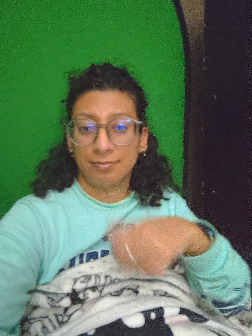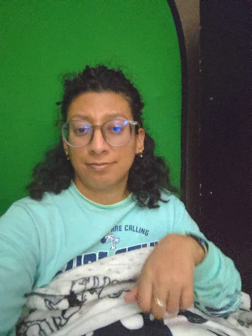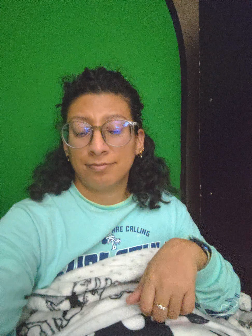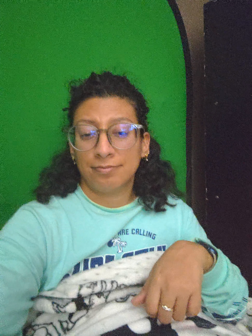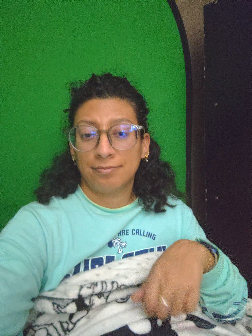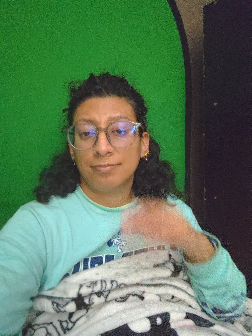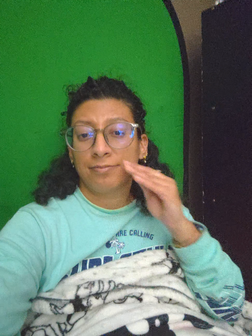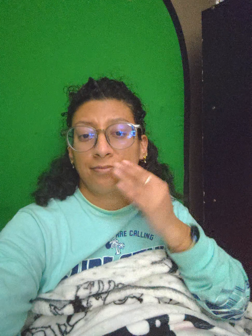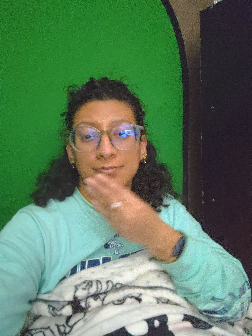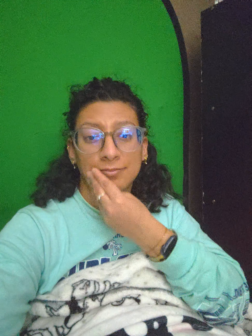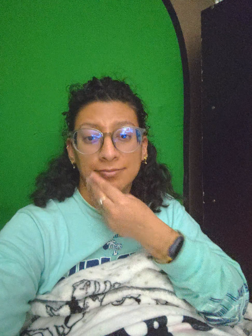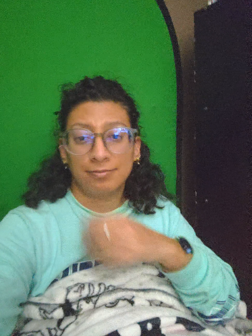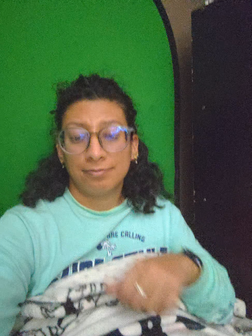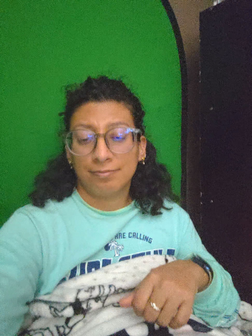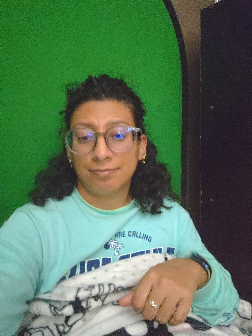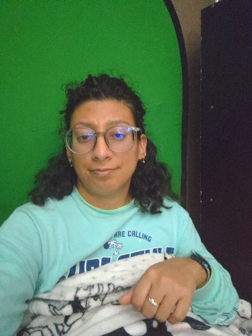napkin